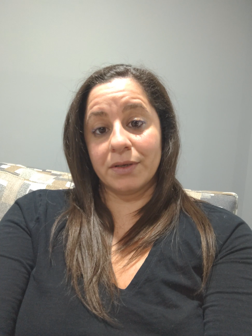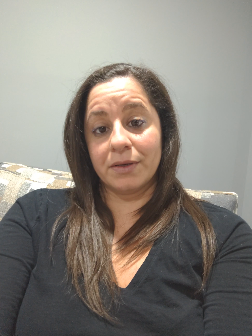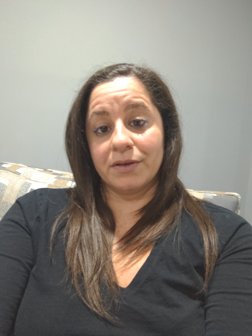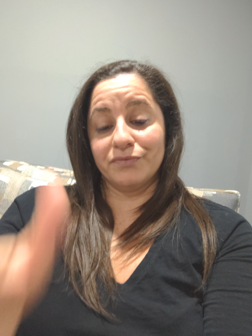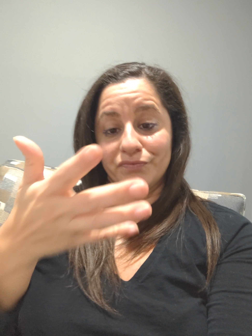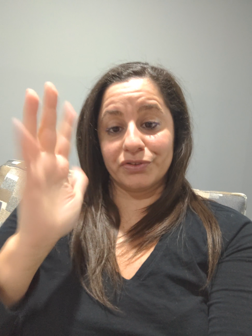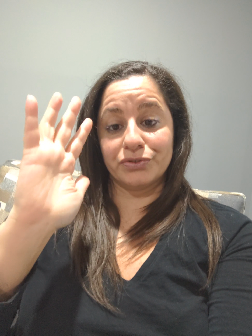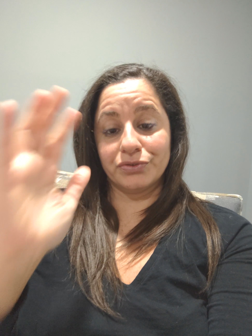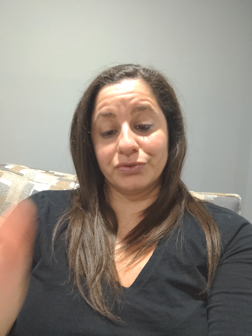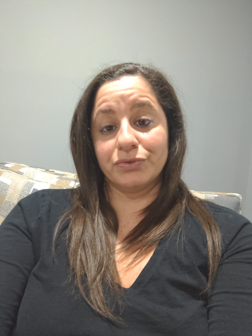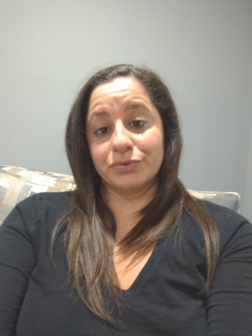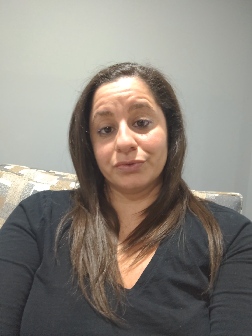finish